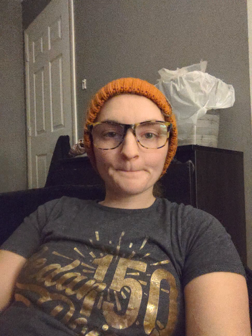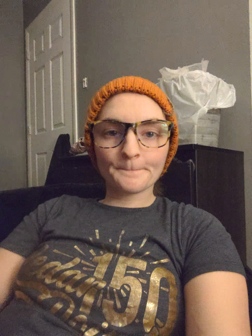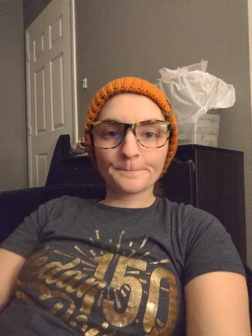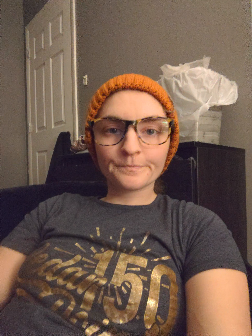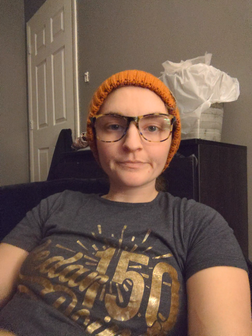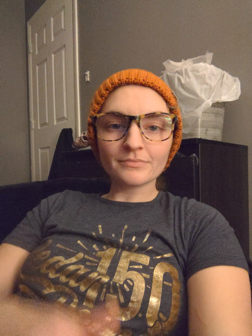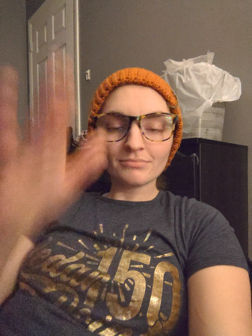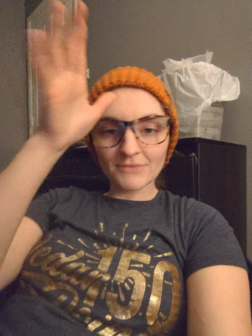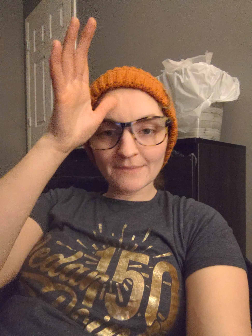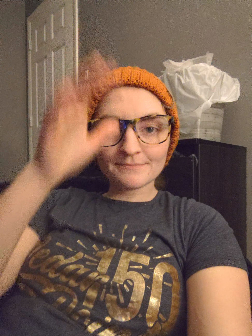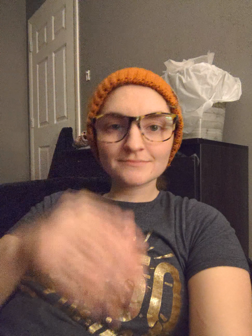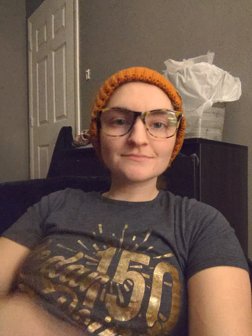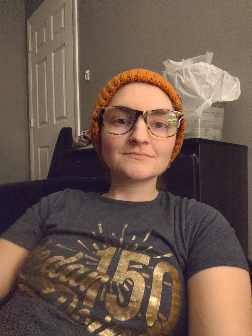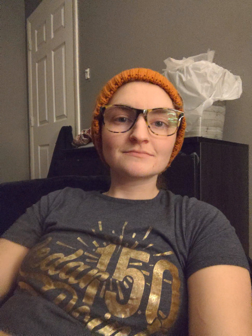dad